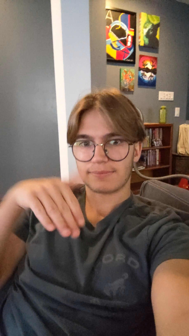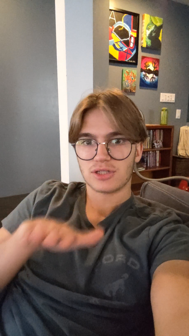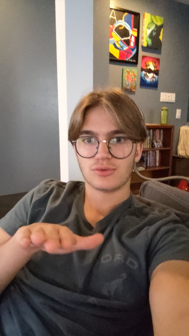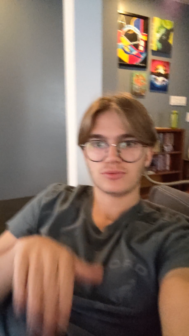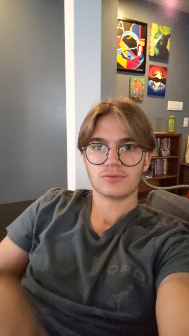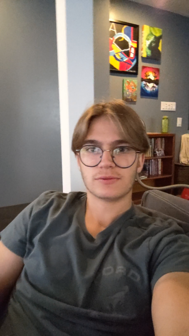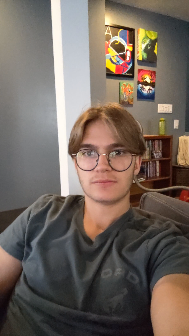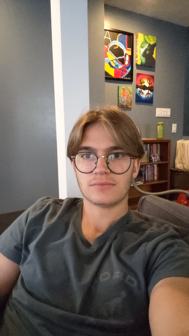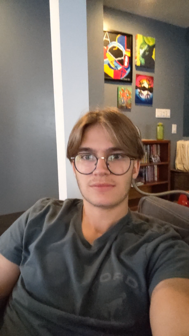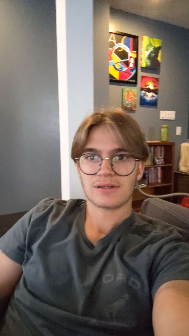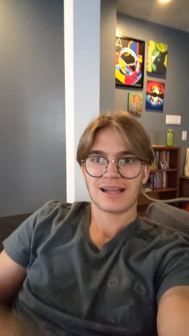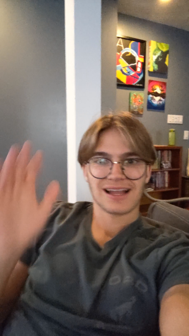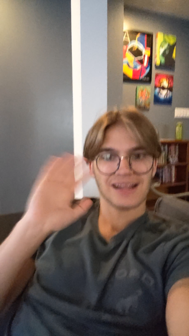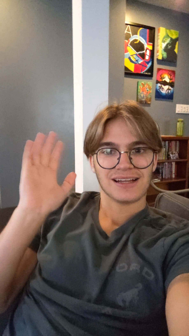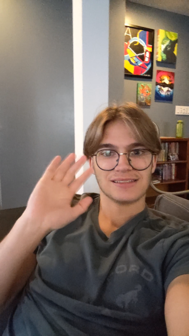hi